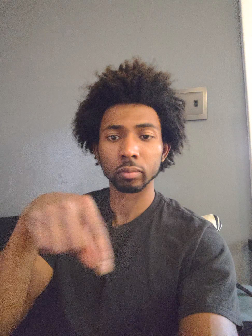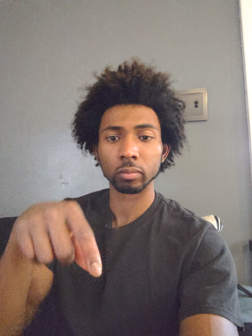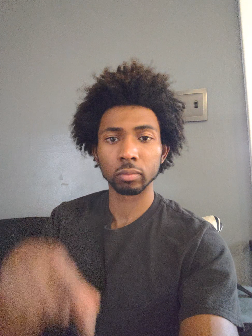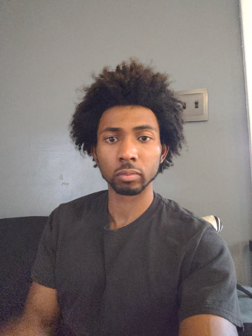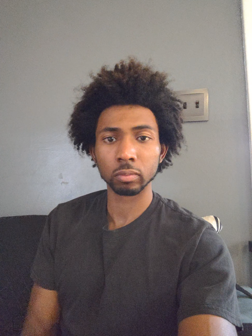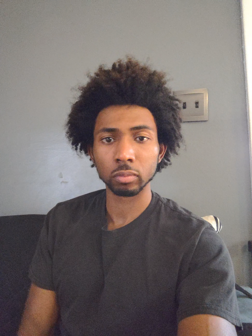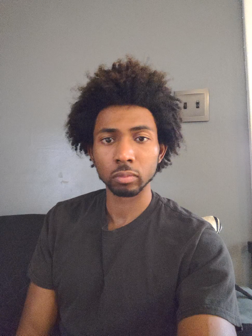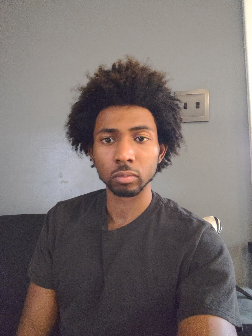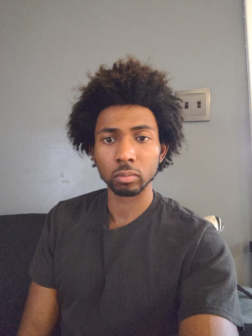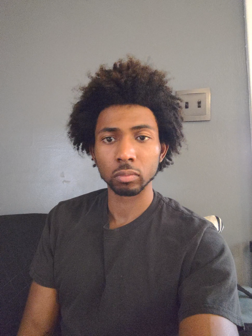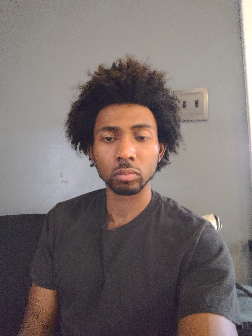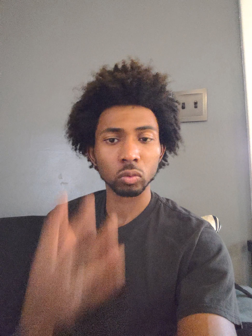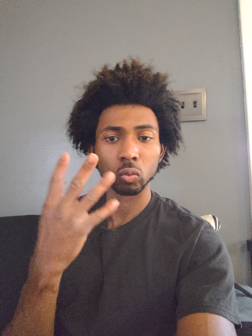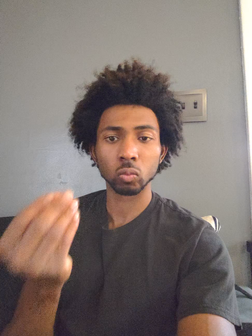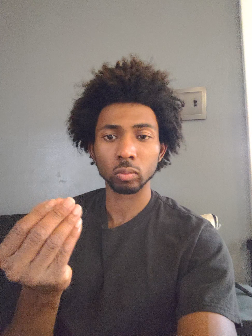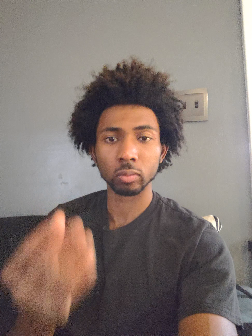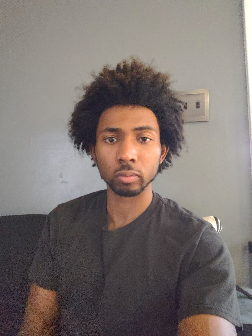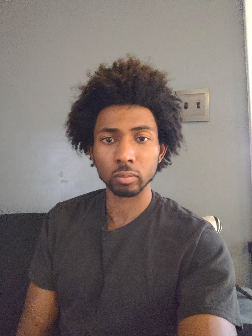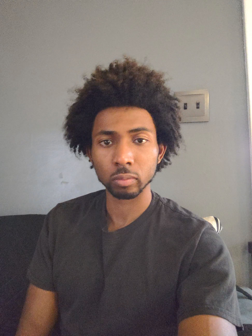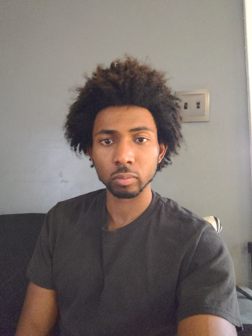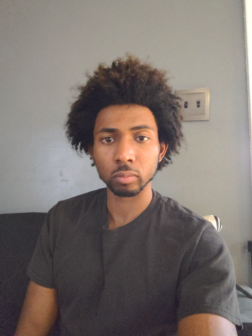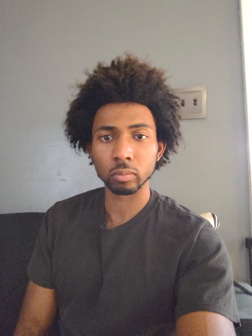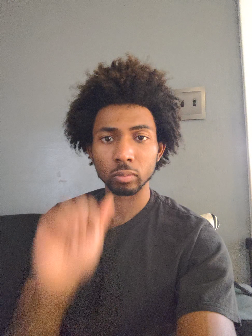got to